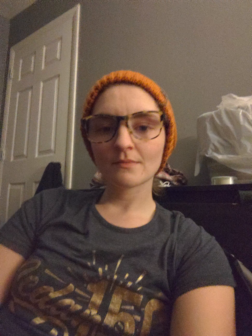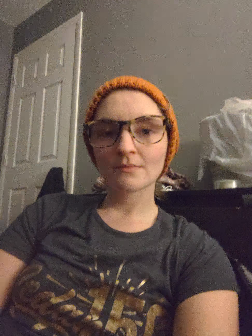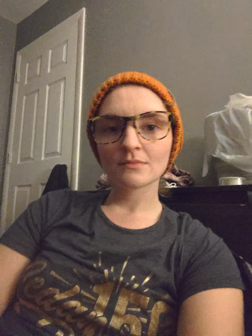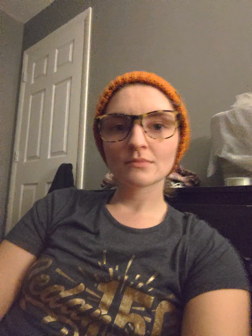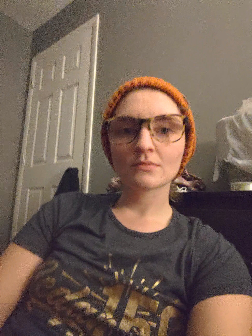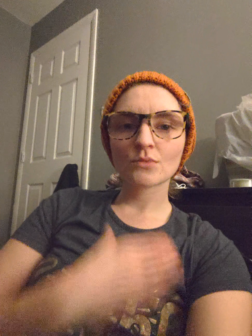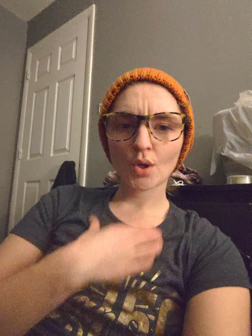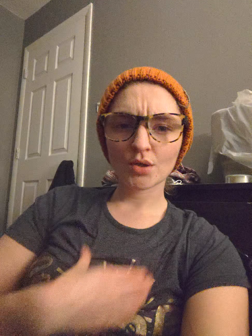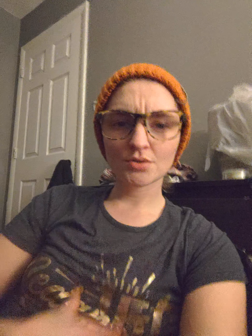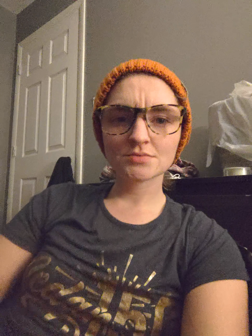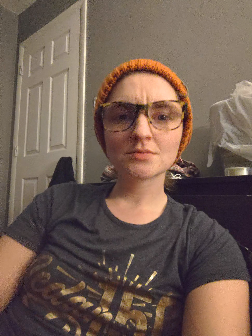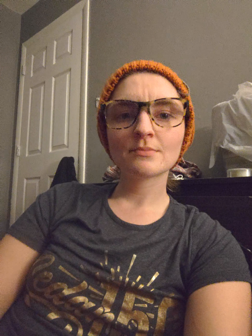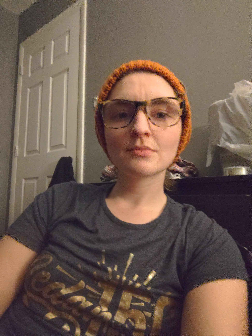hungry